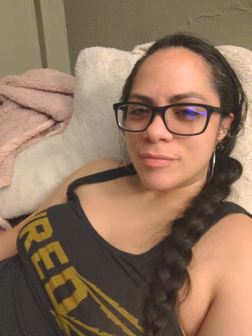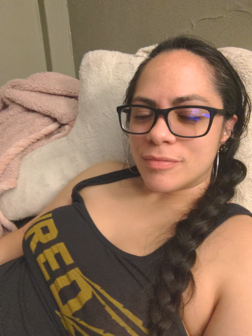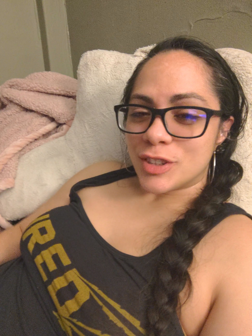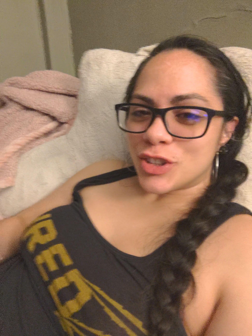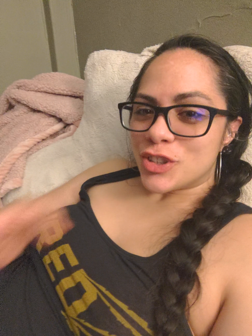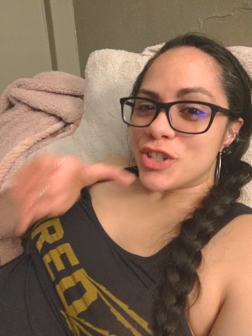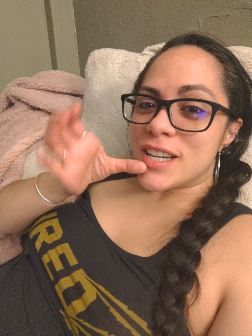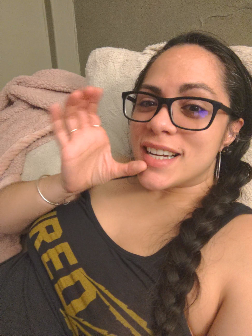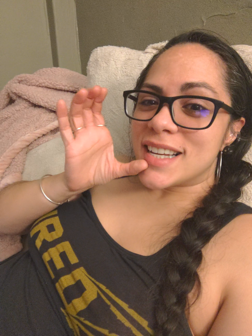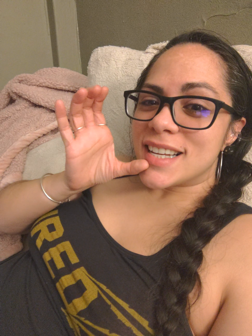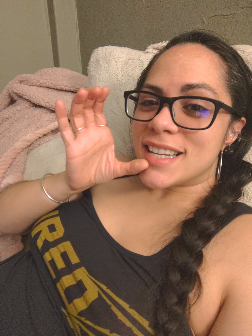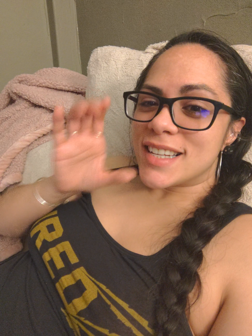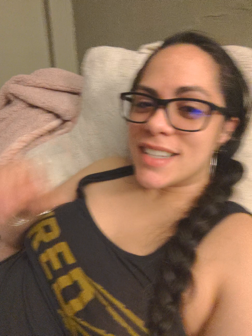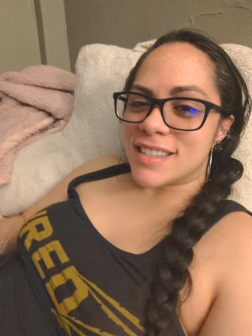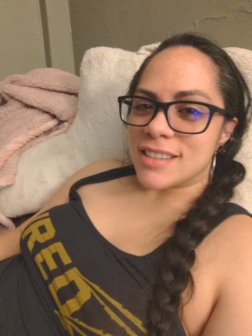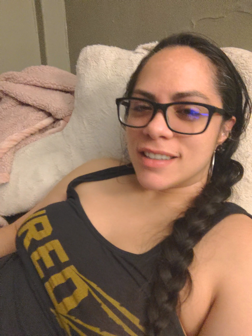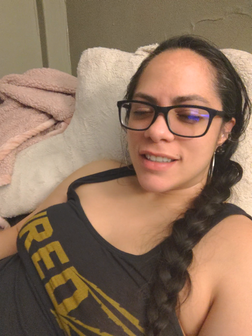drink